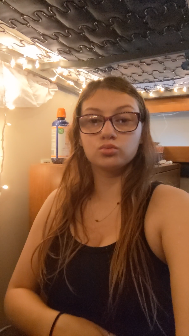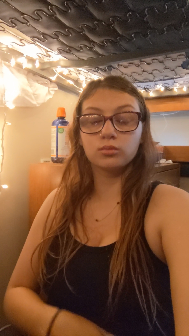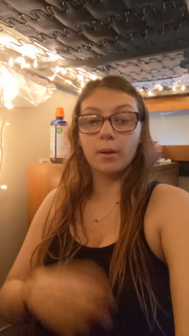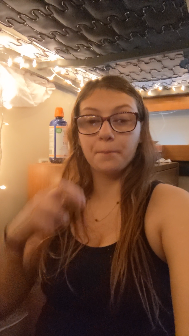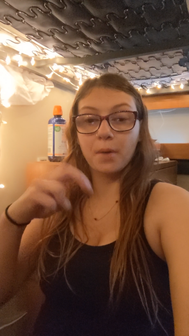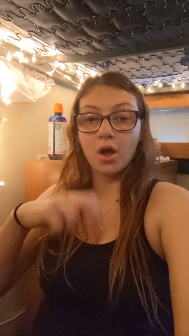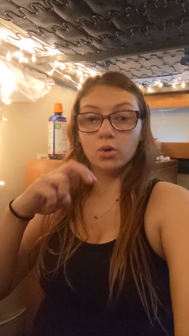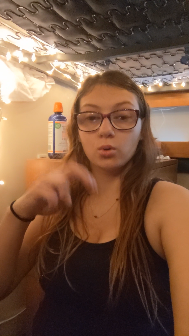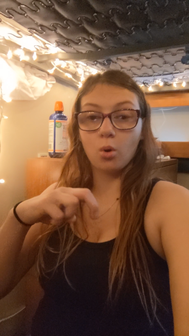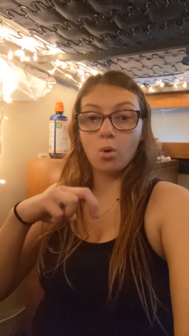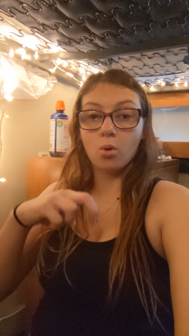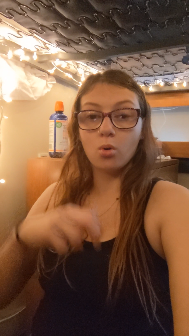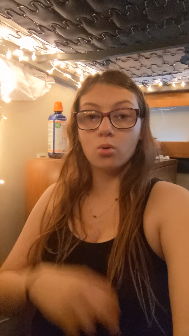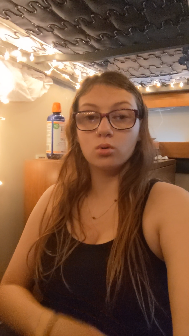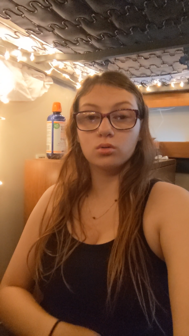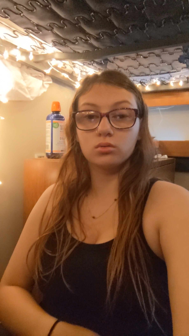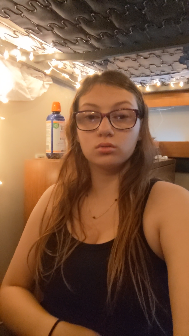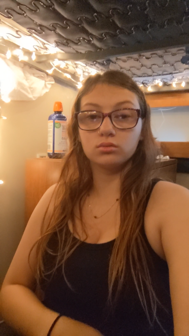potato